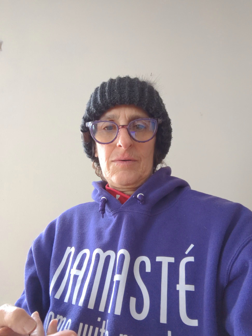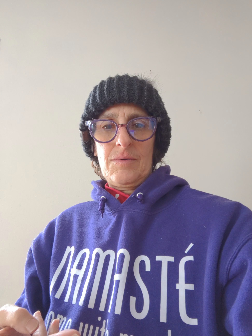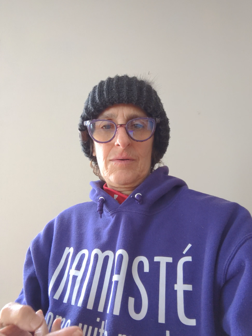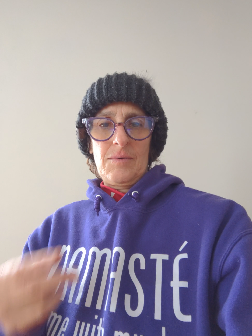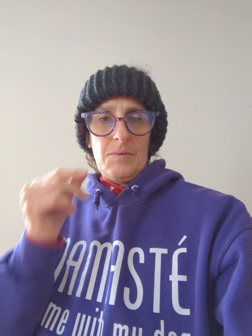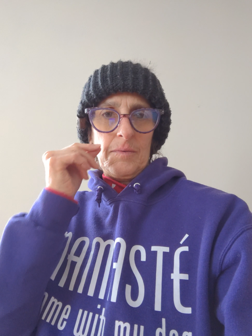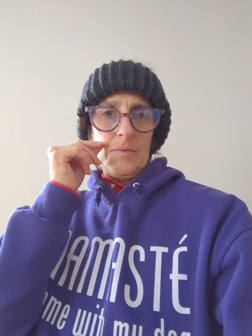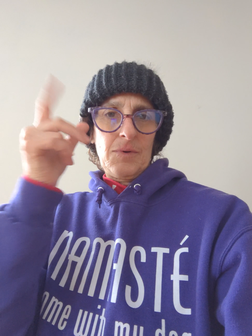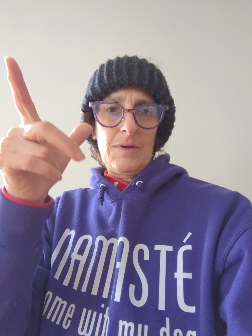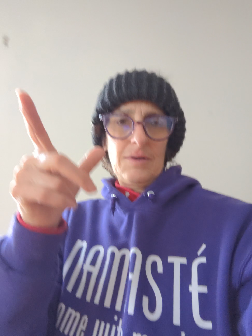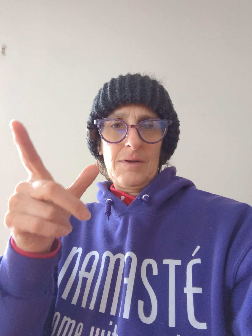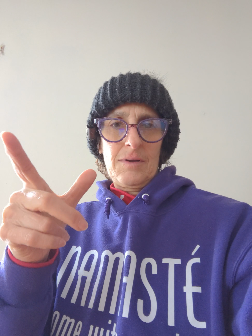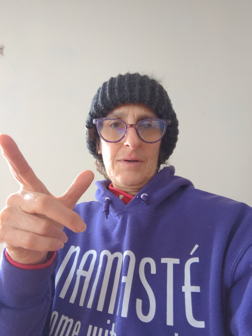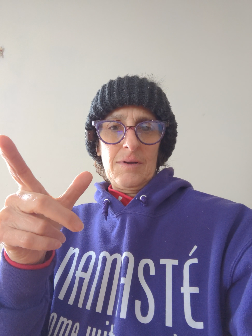wake